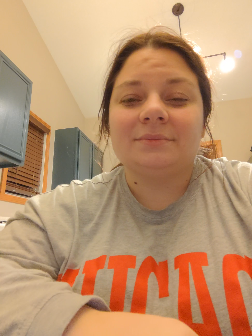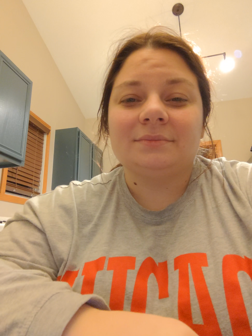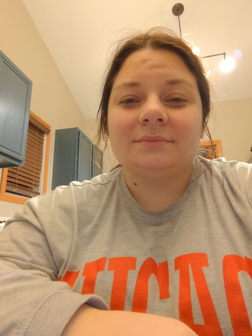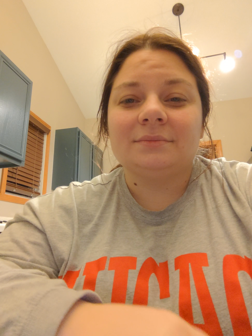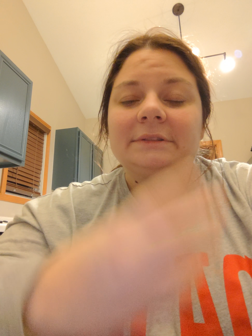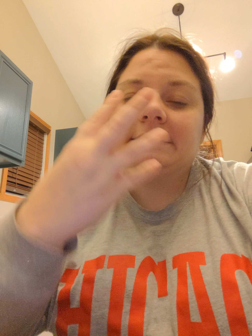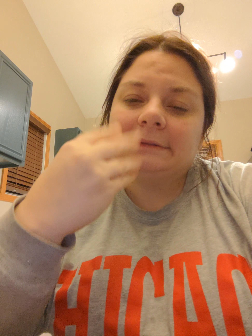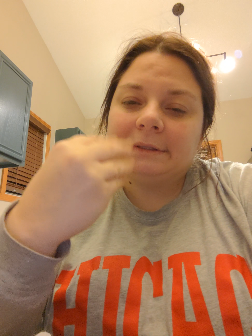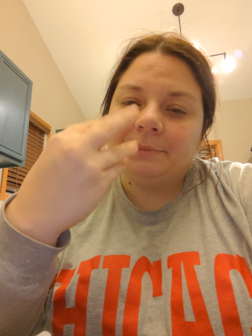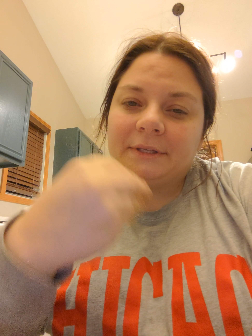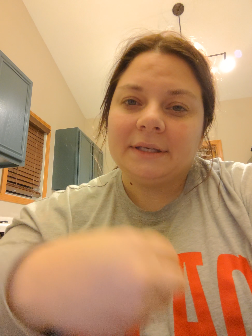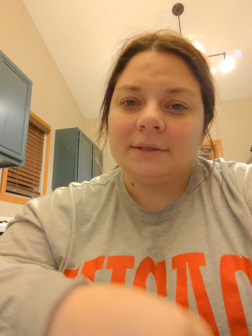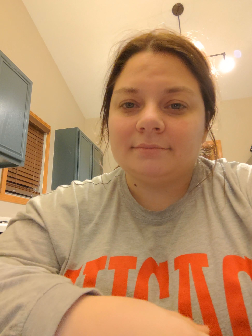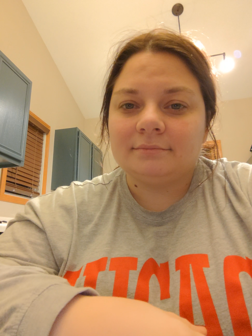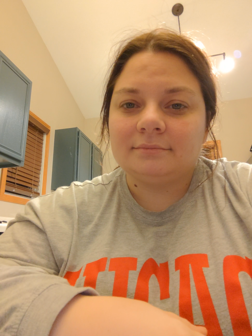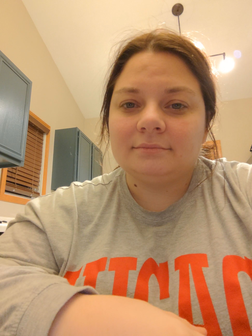sleepy